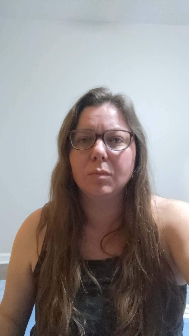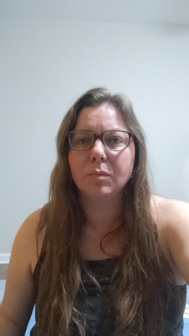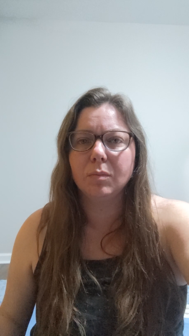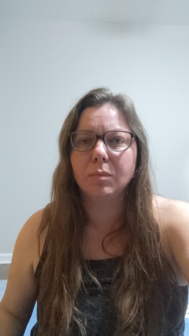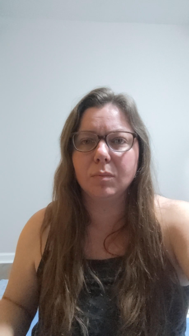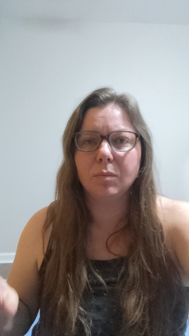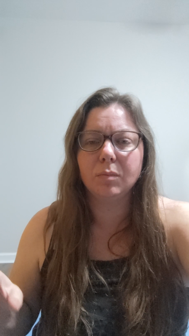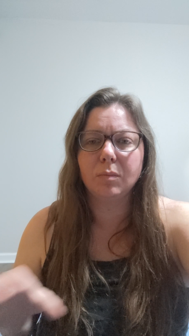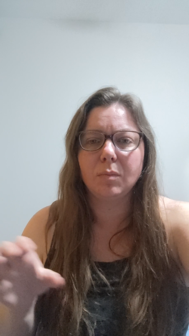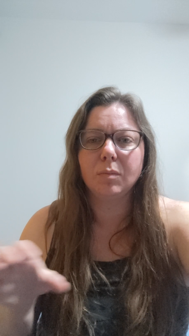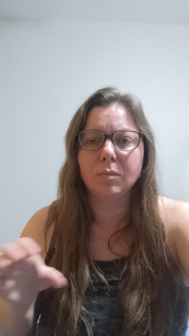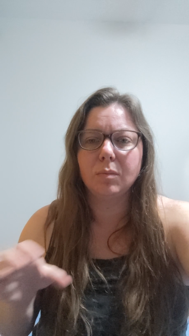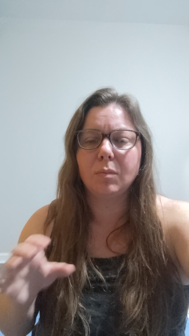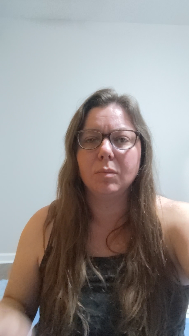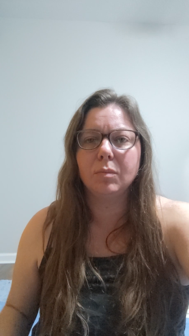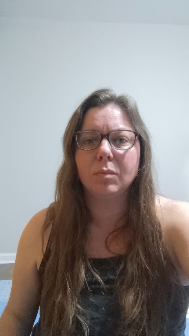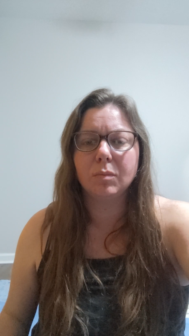does